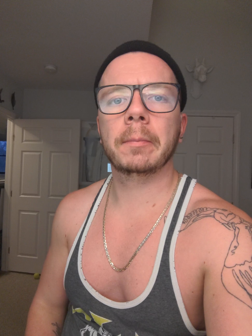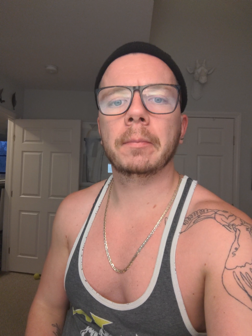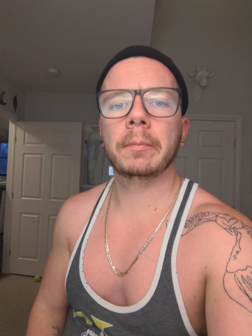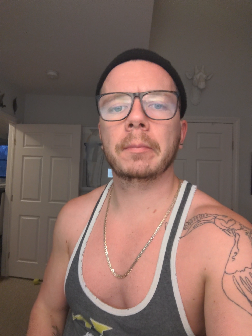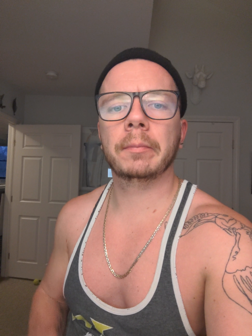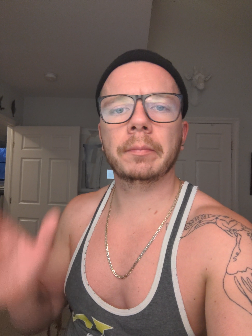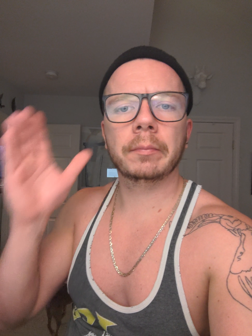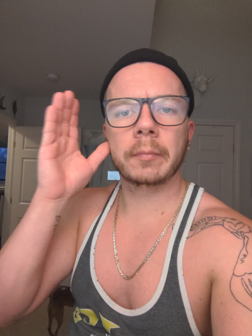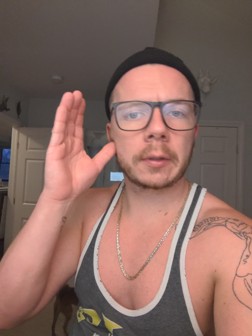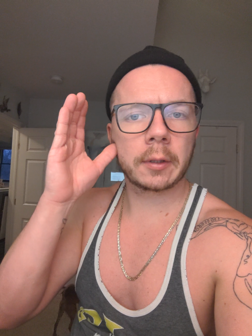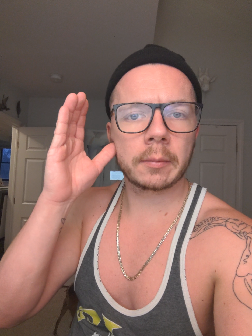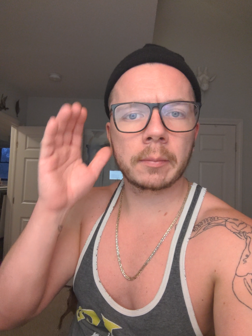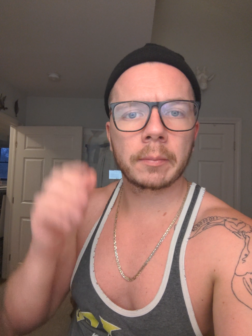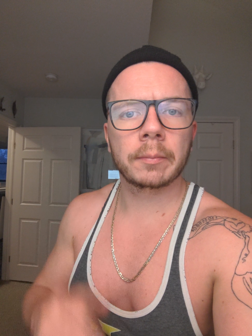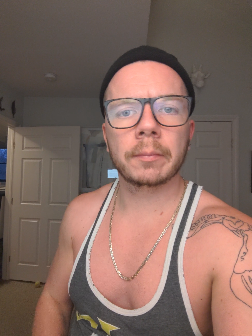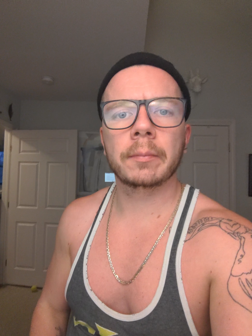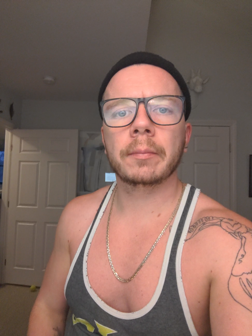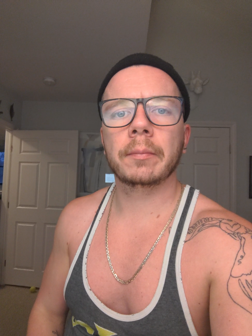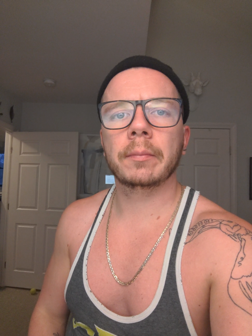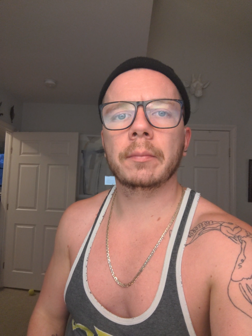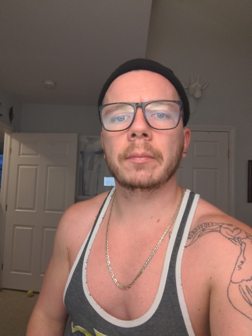listen